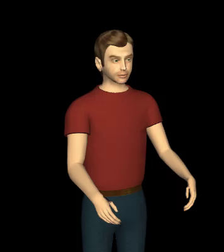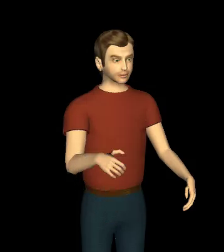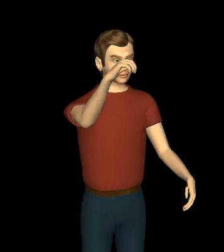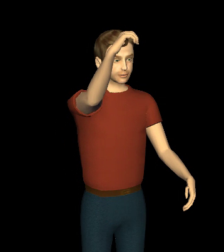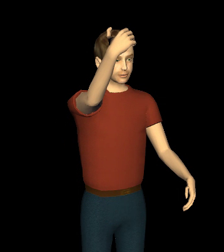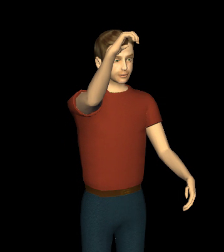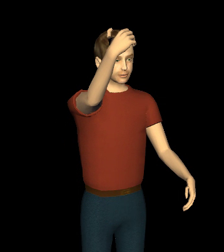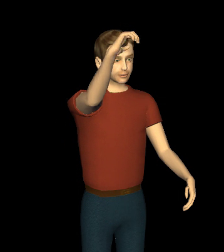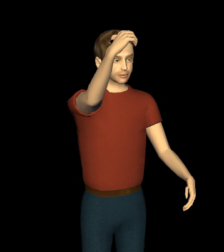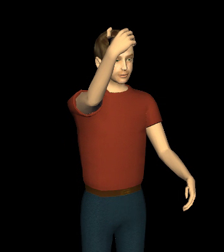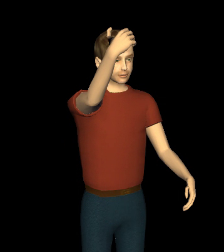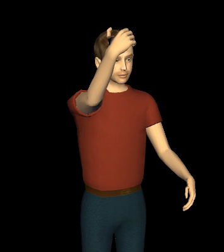شمس